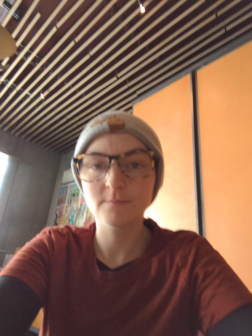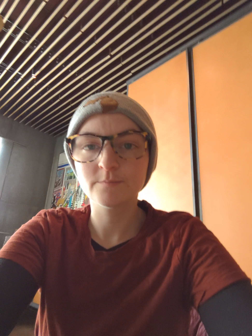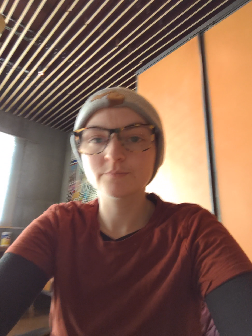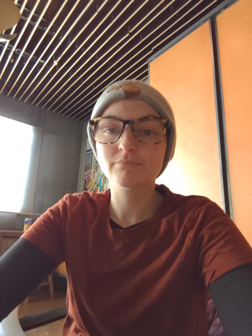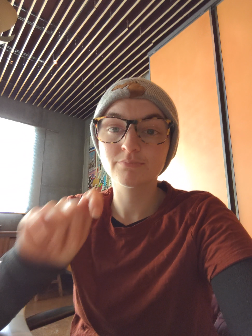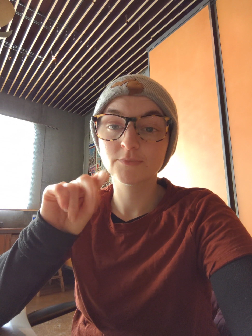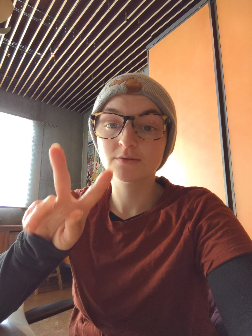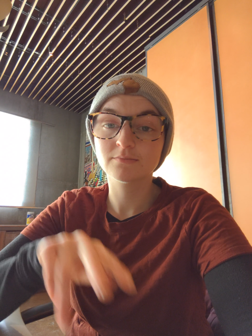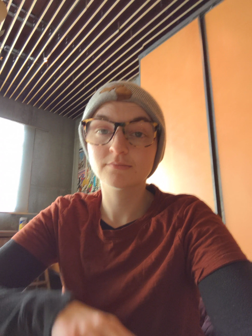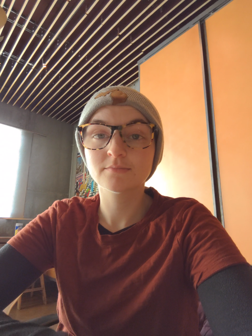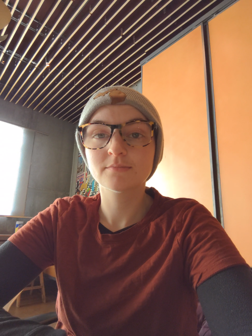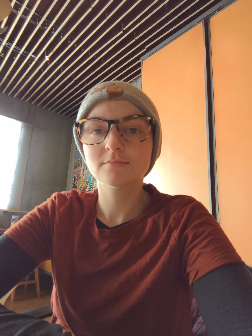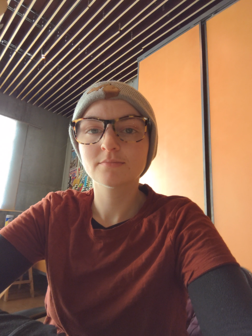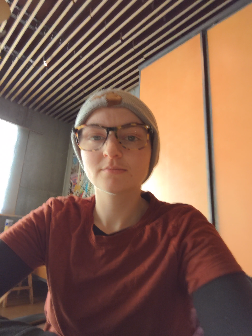TV